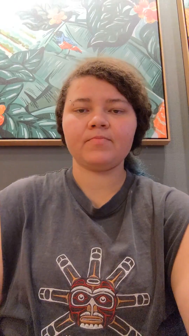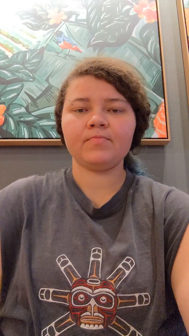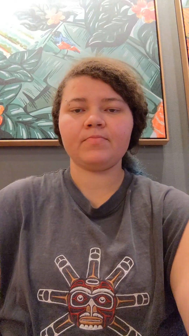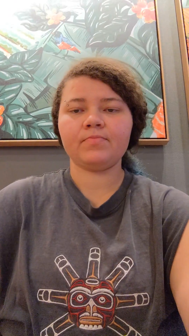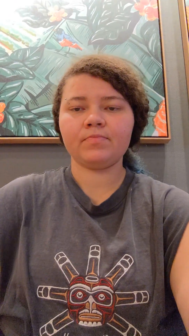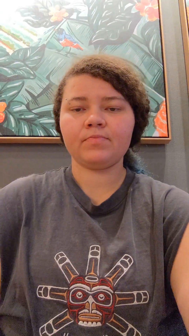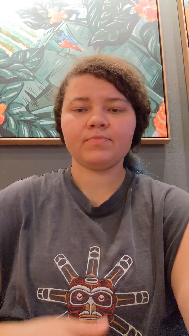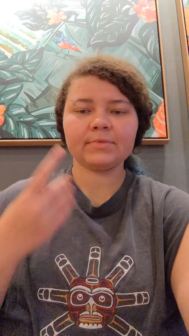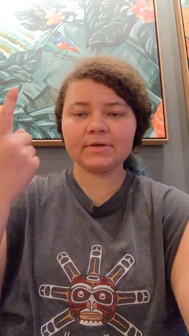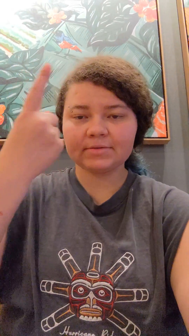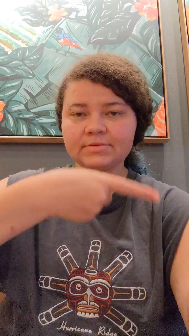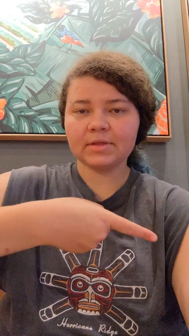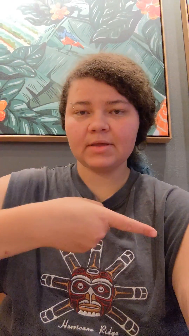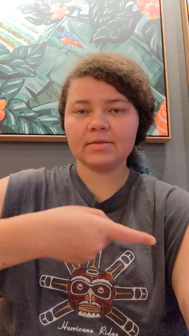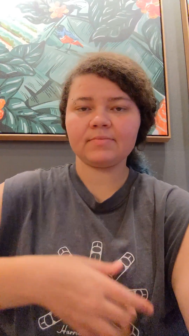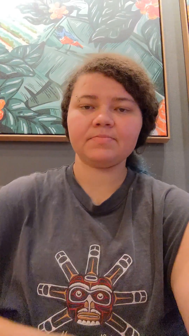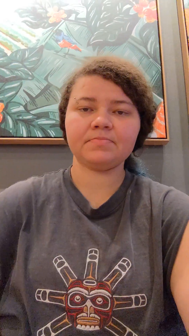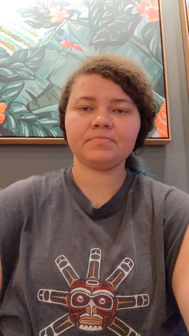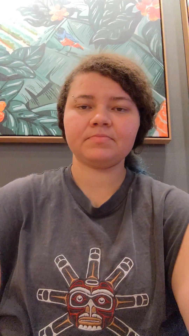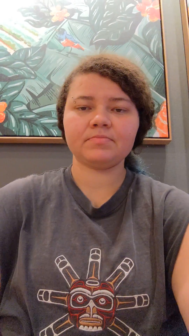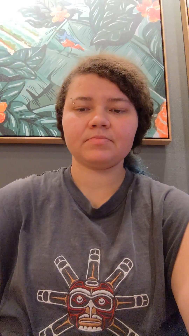day